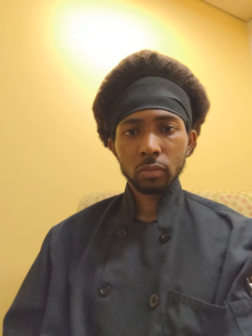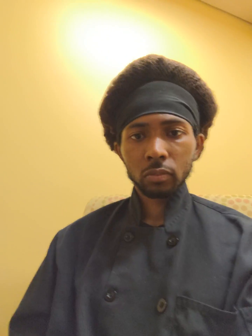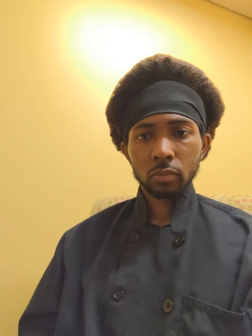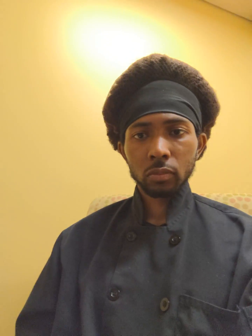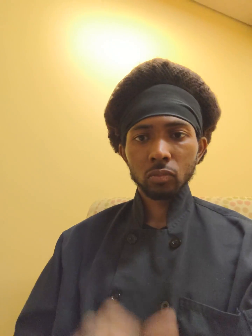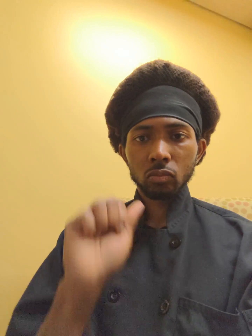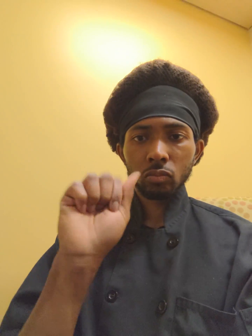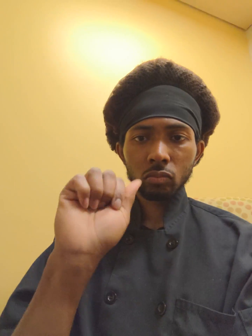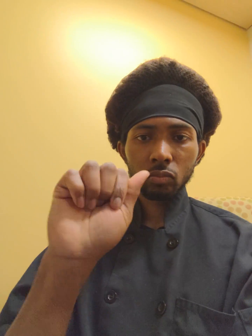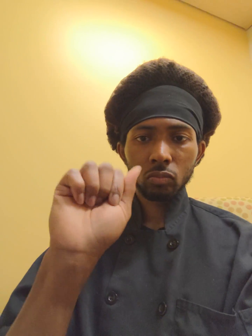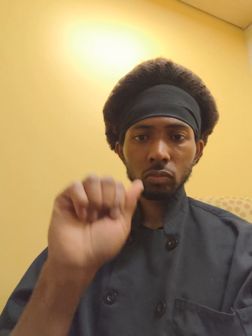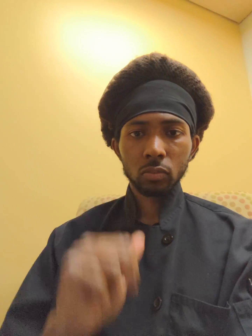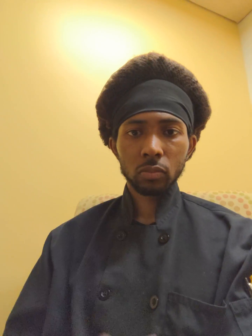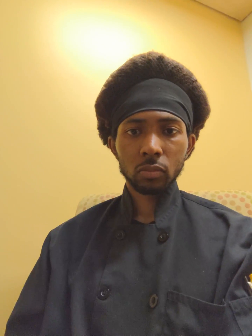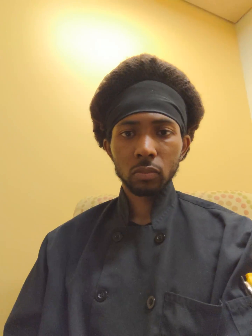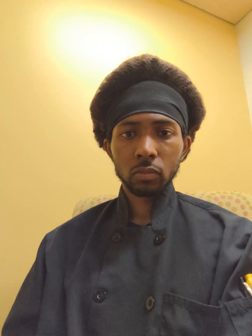knock